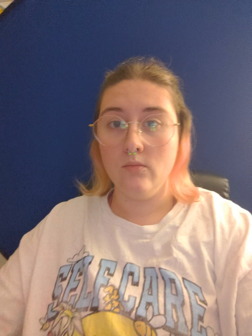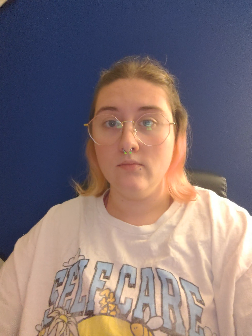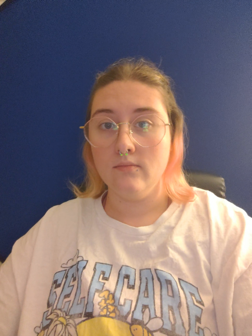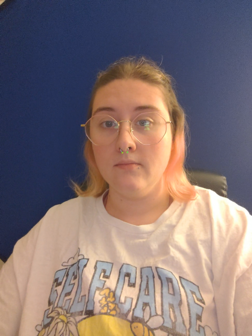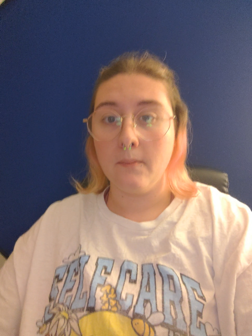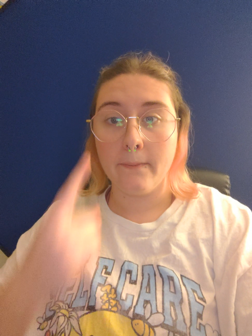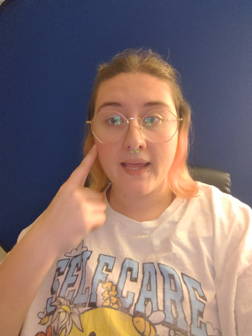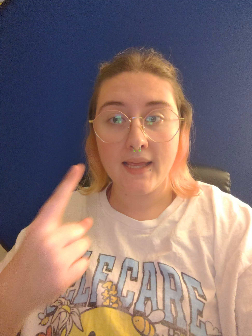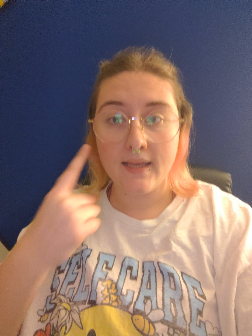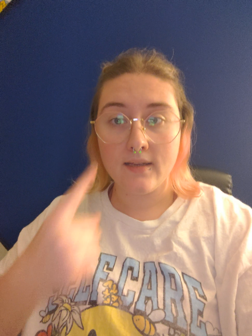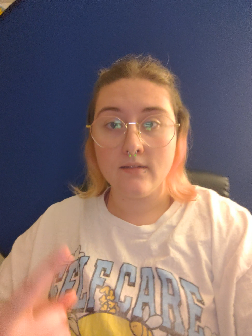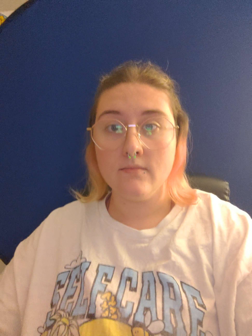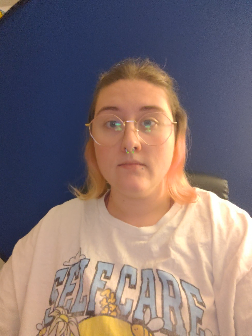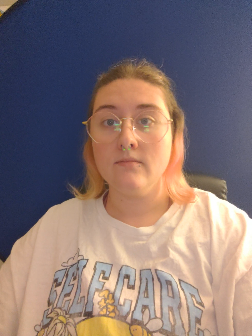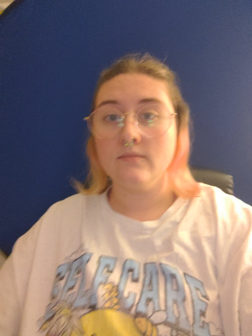penny